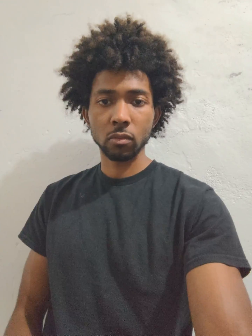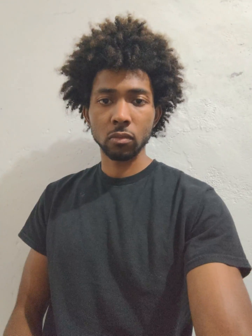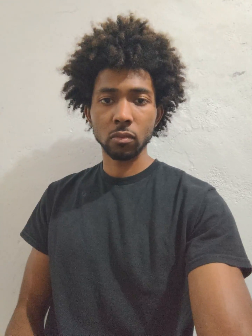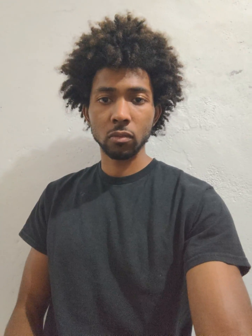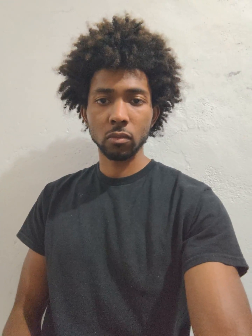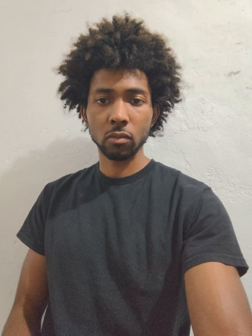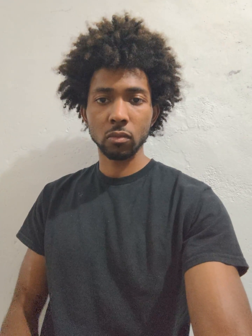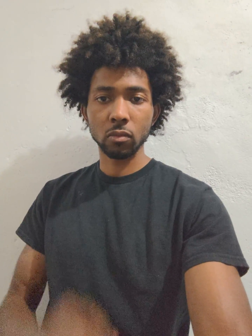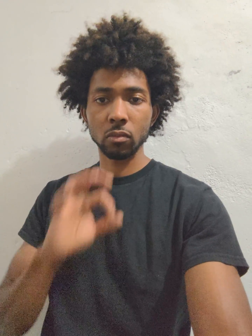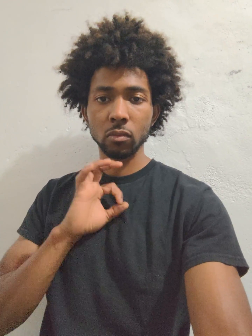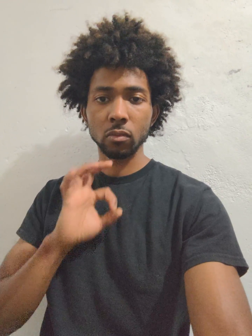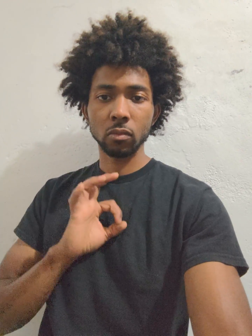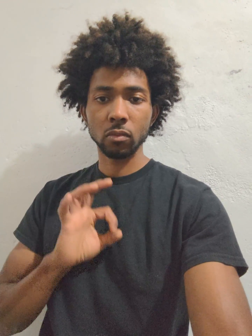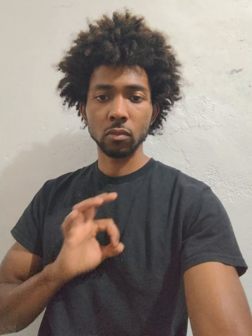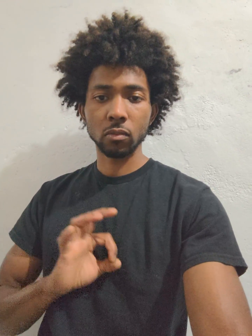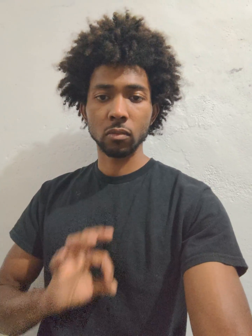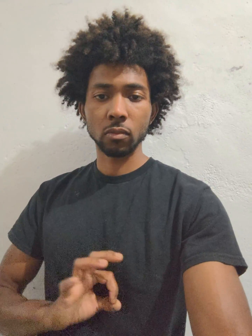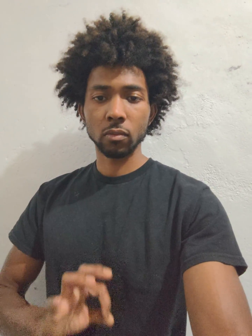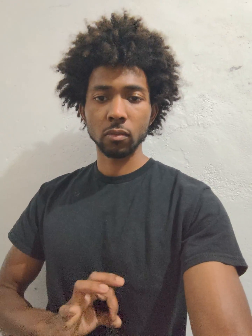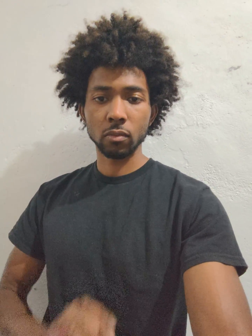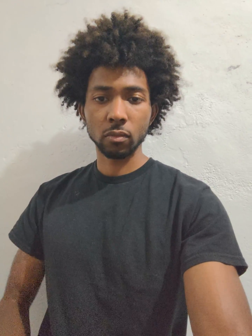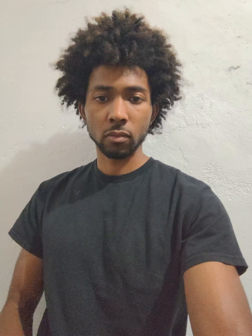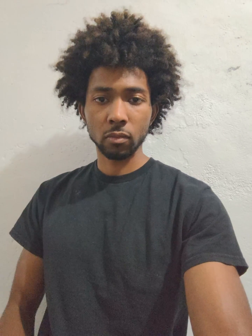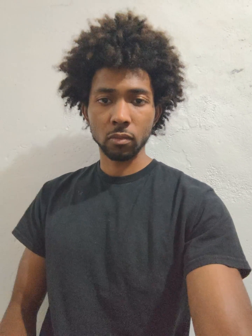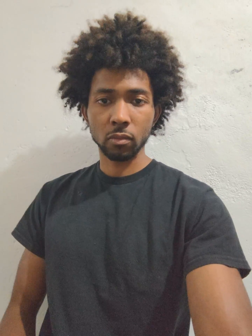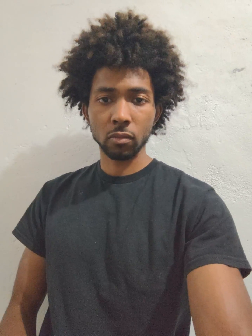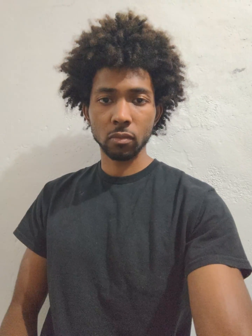button